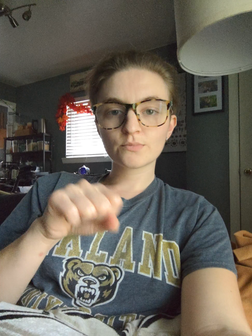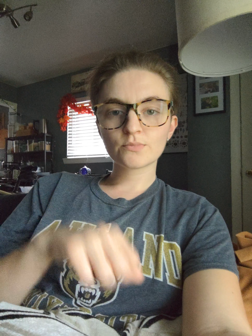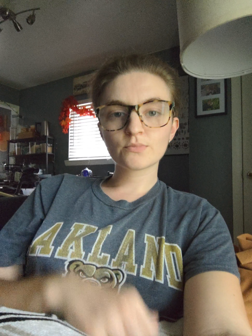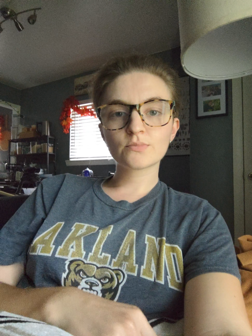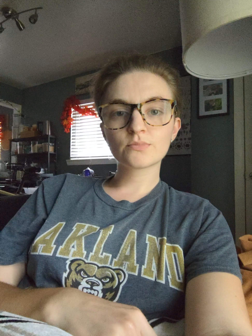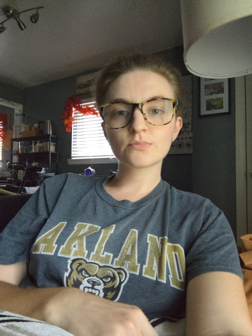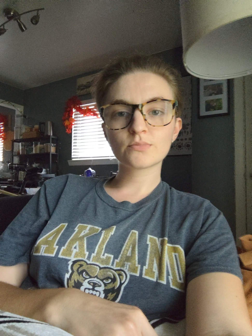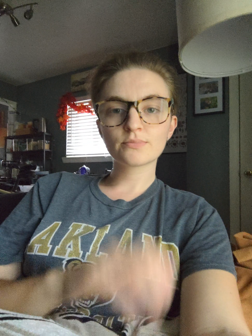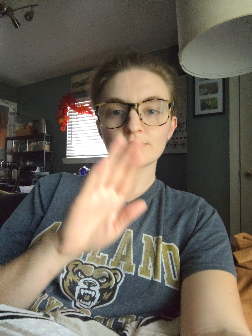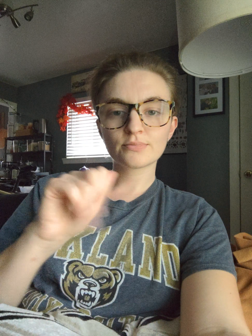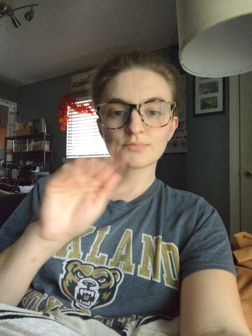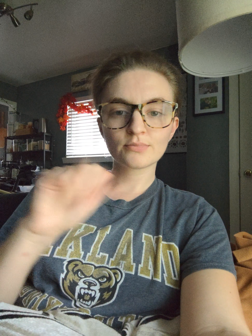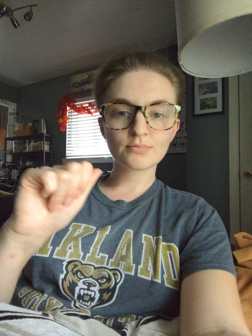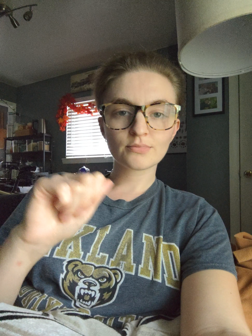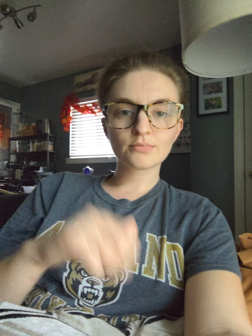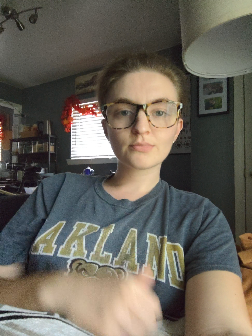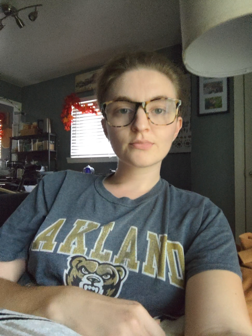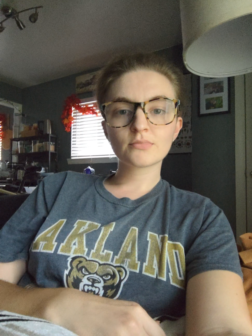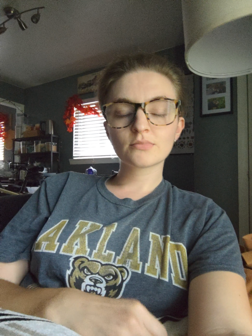baa baa